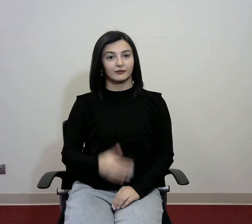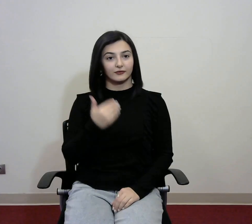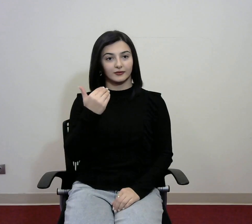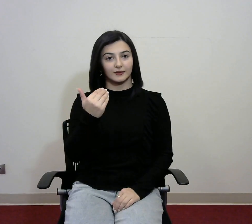siz